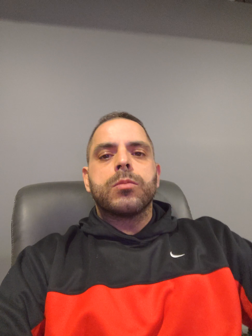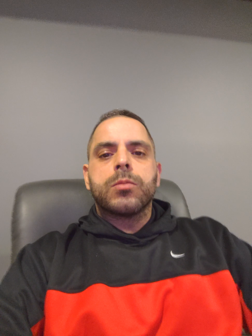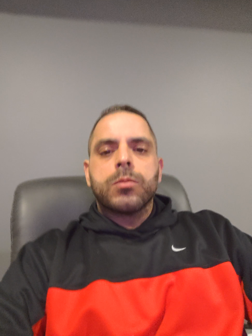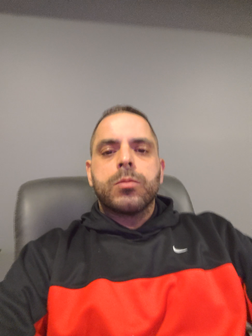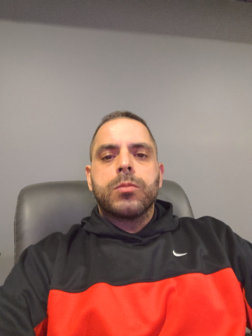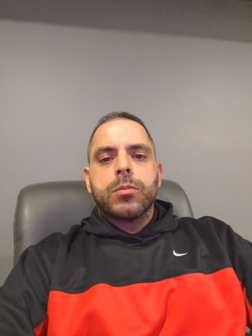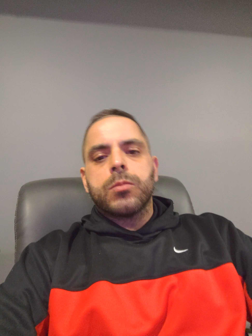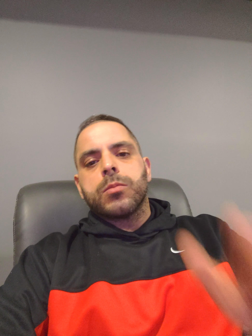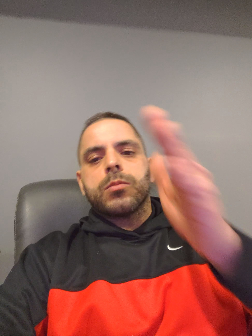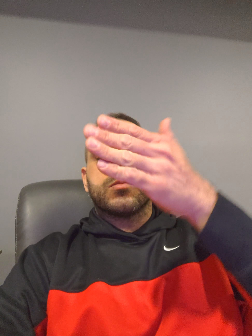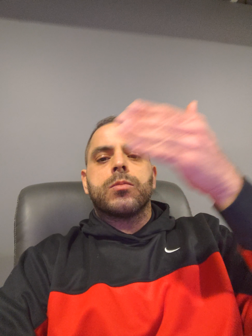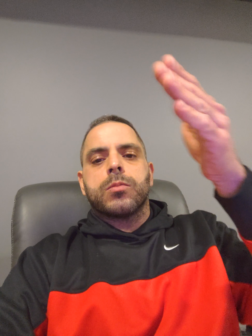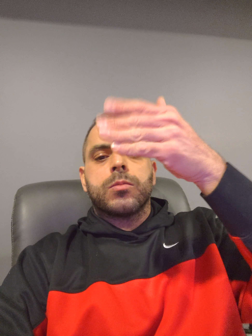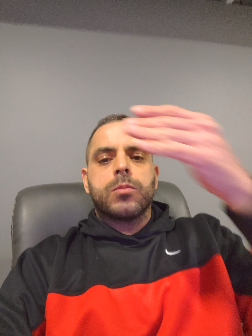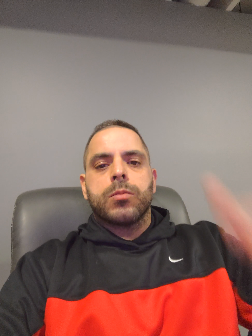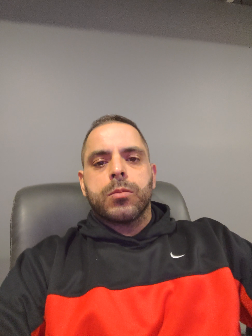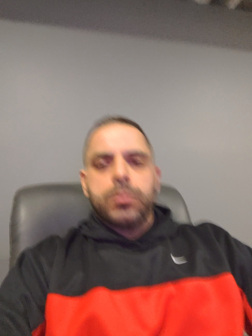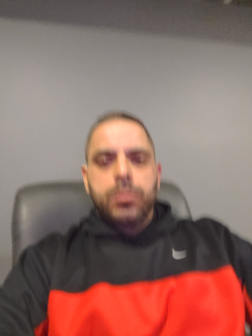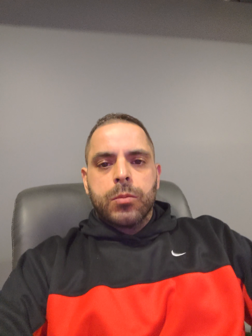flag